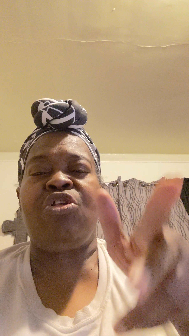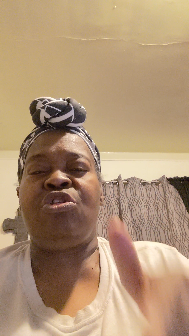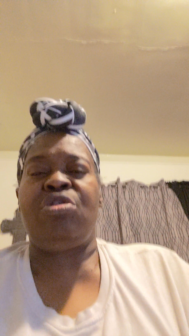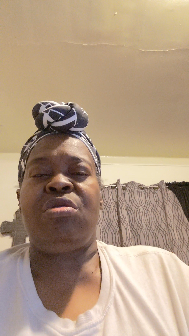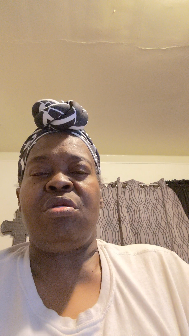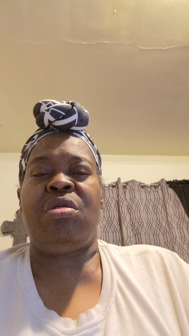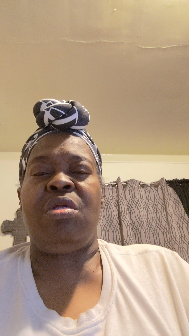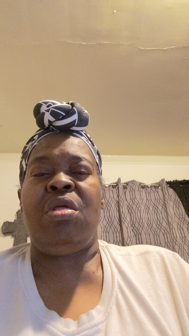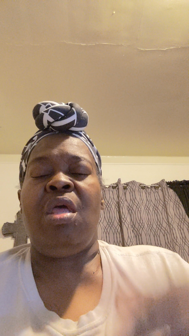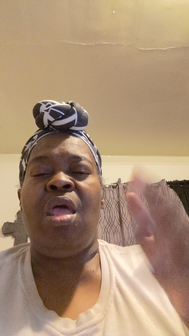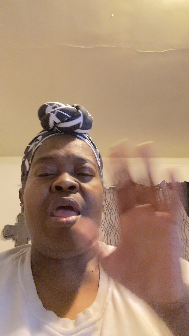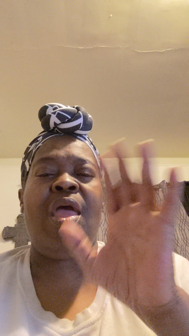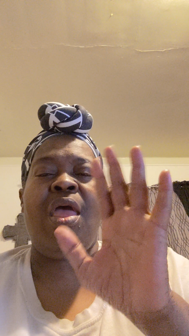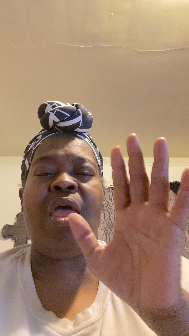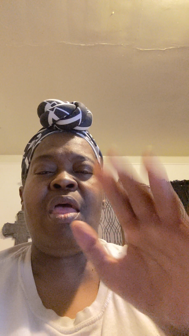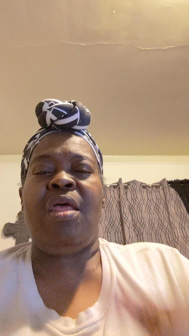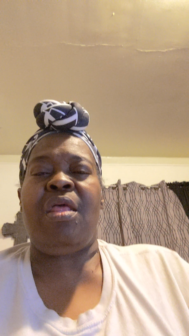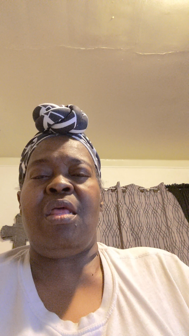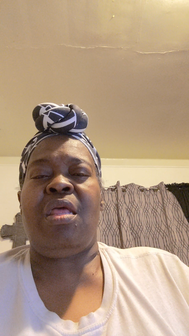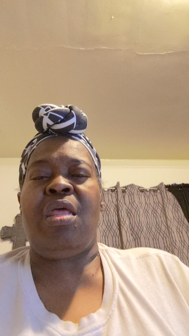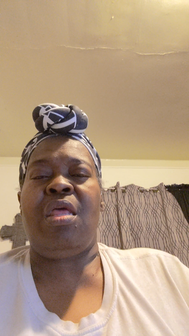hi